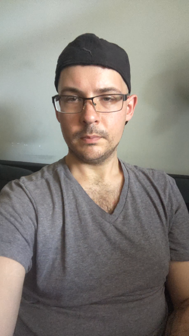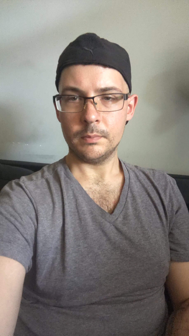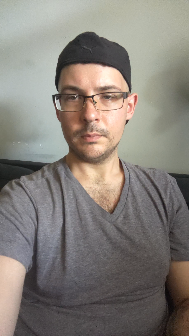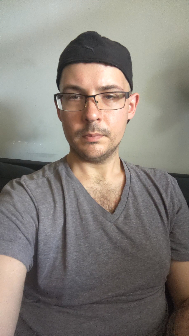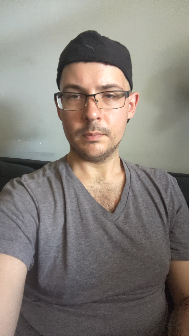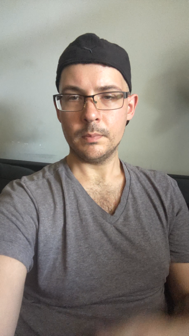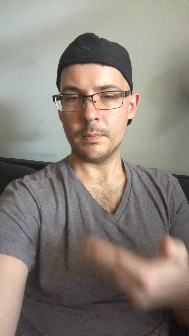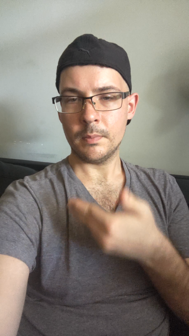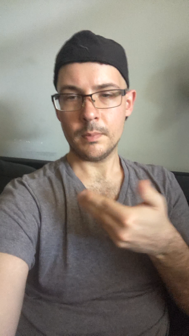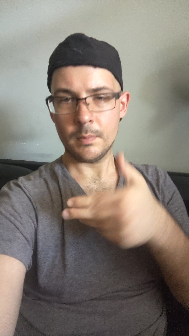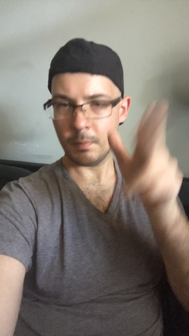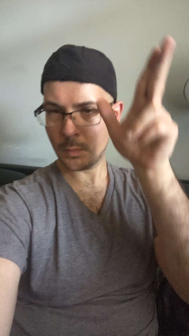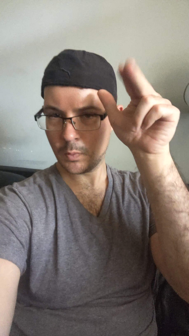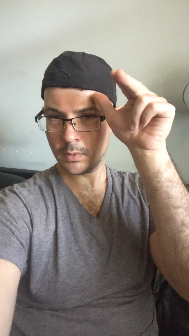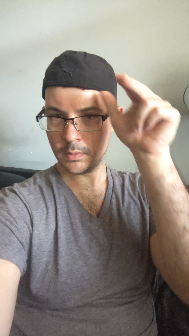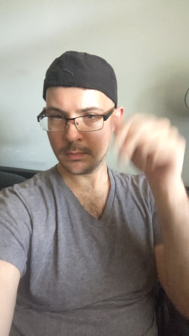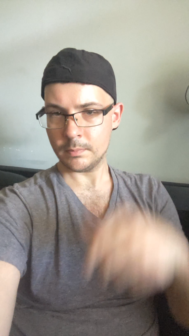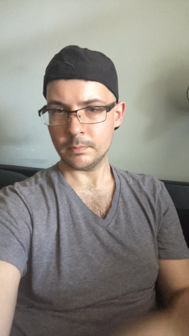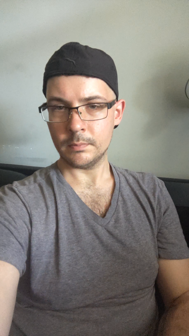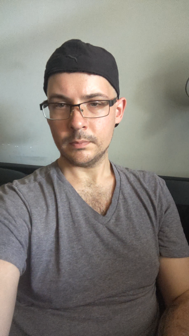pony